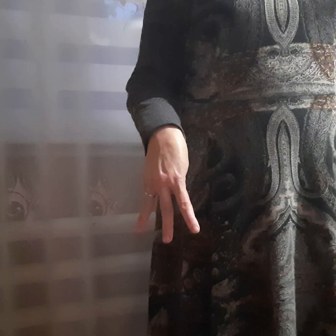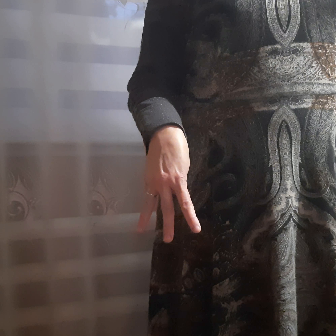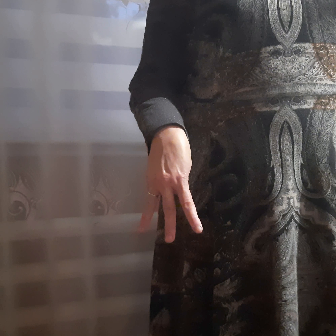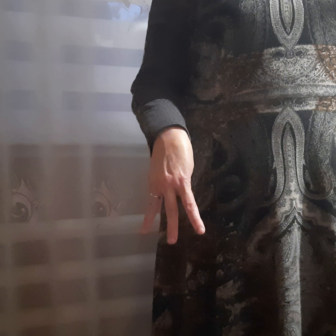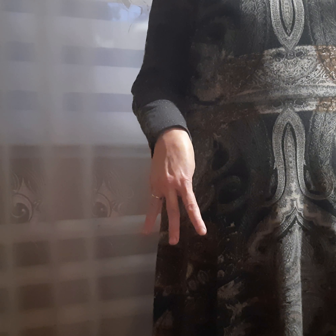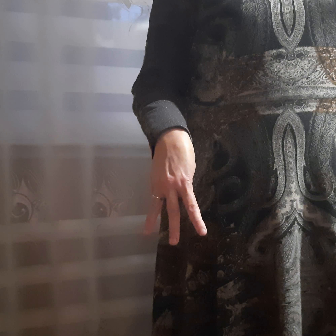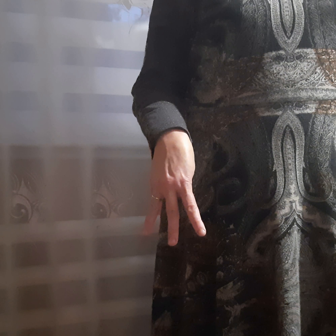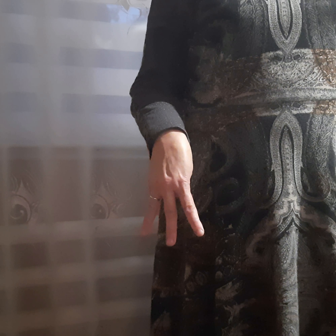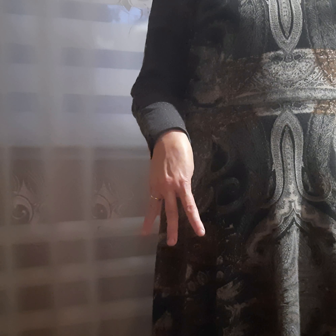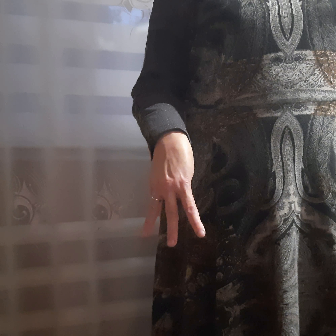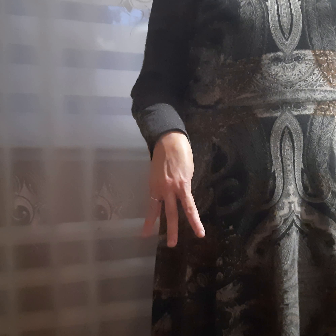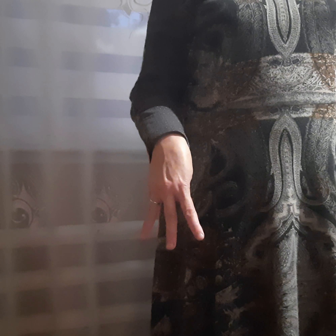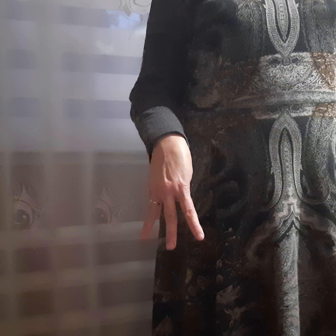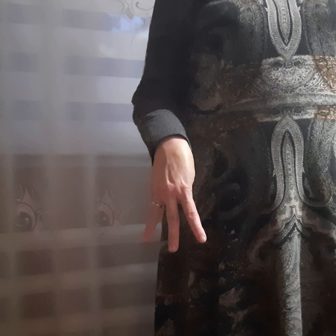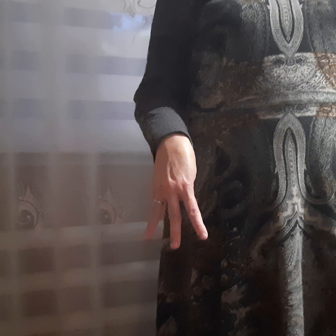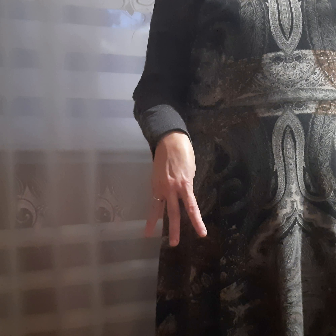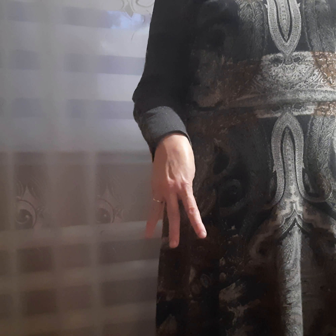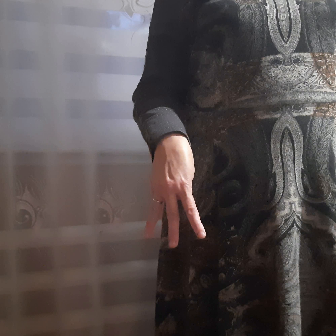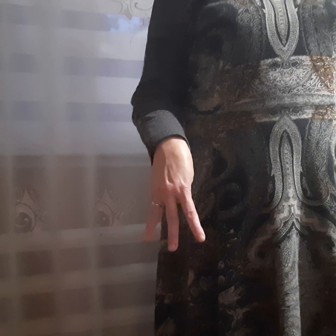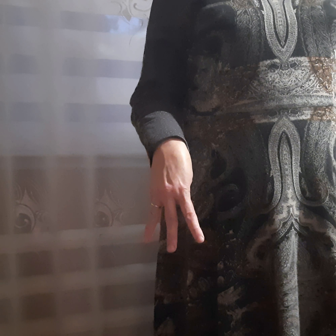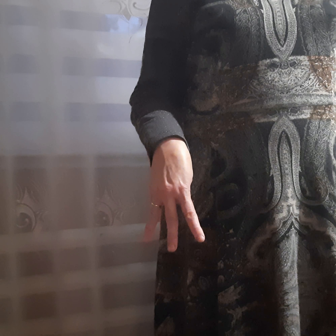М